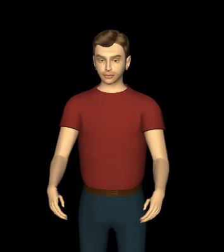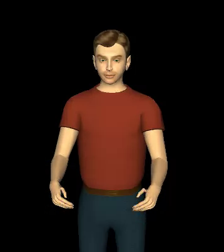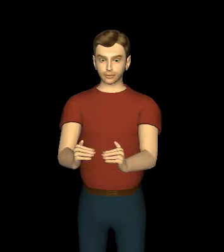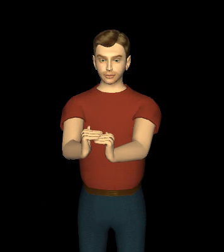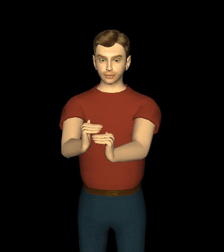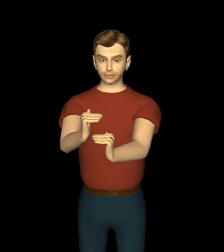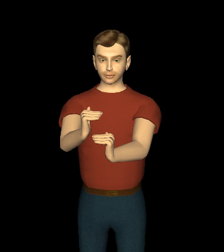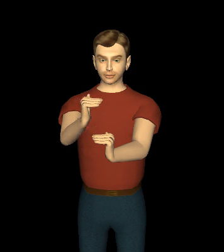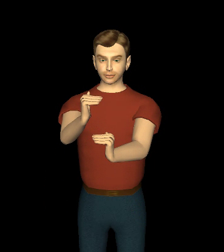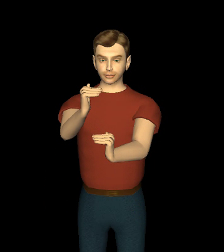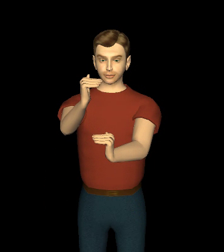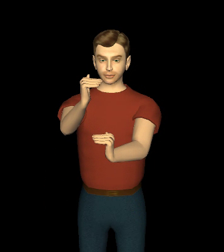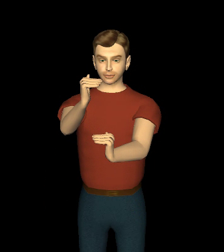طابق